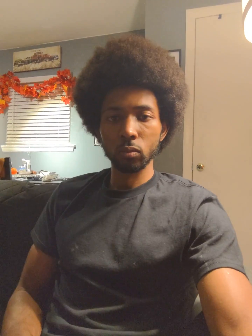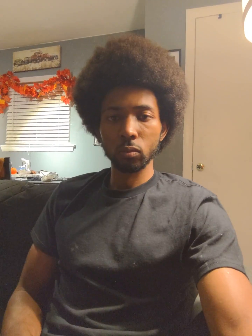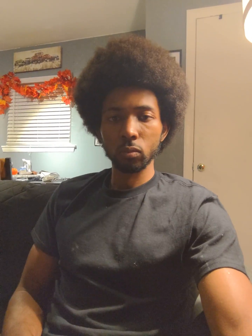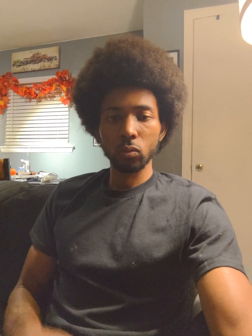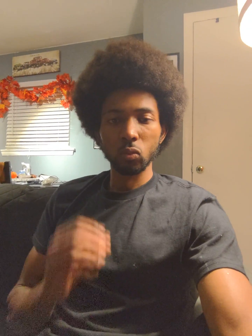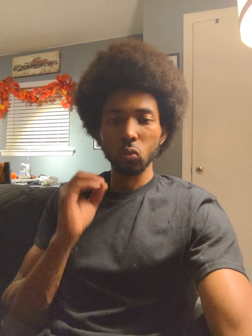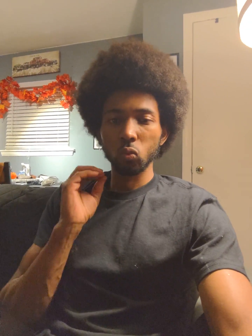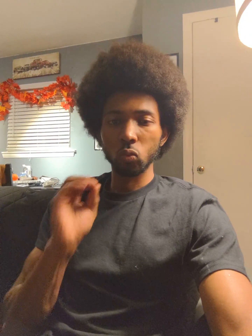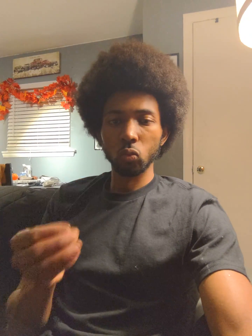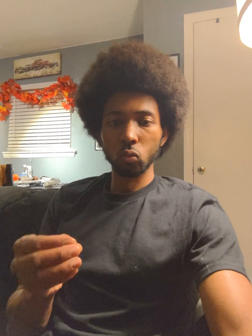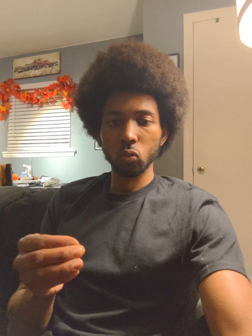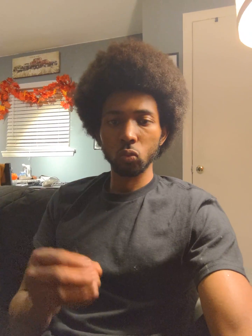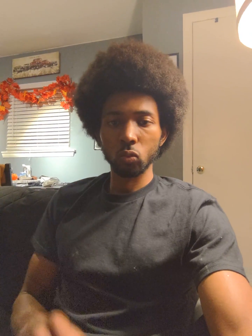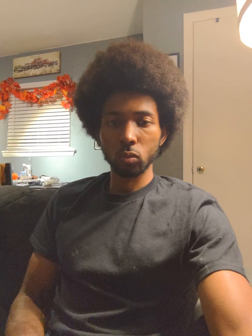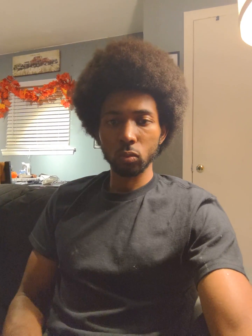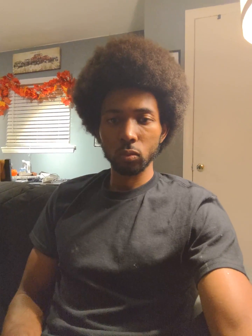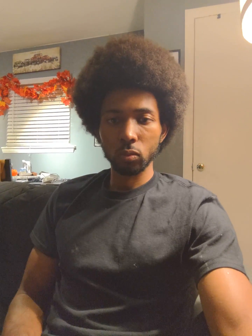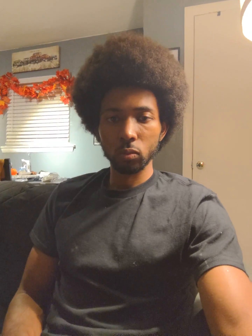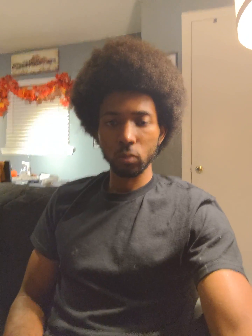none